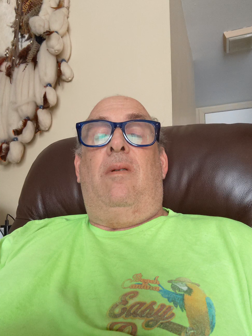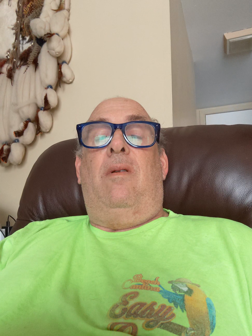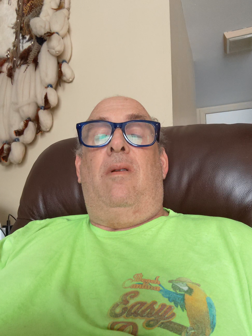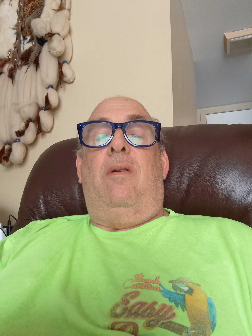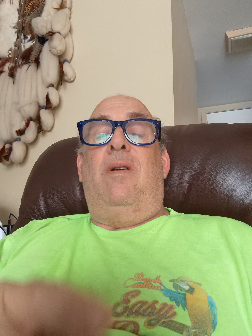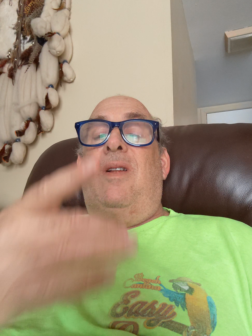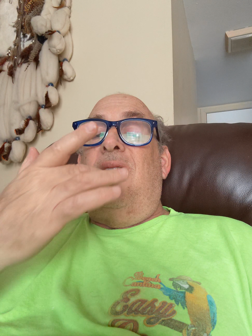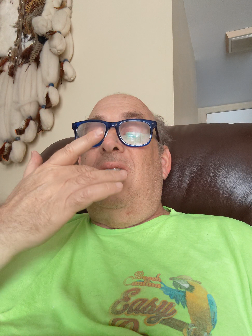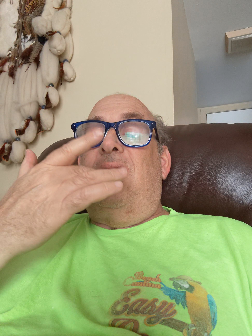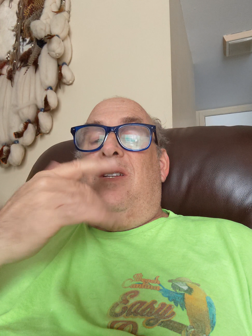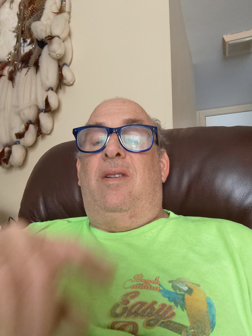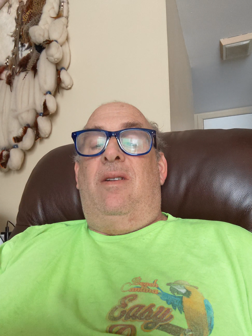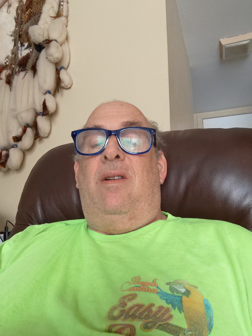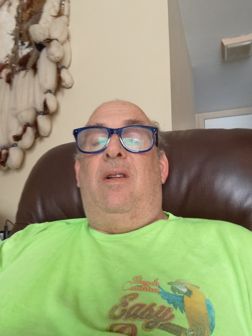taste